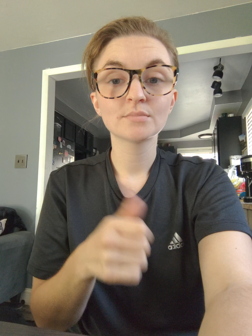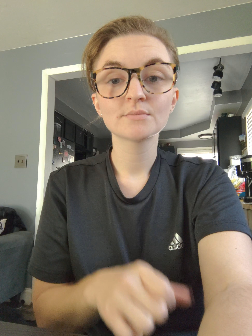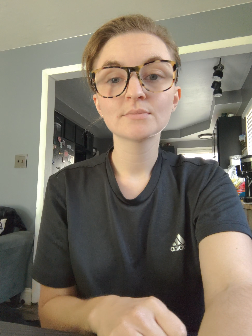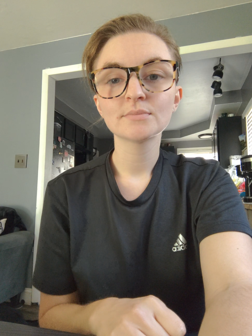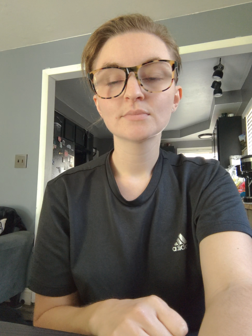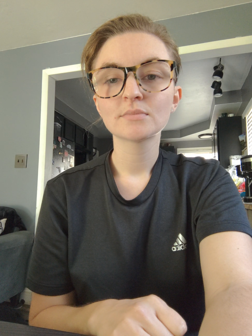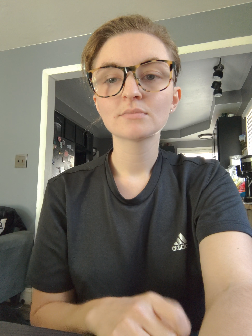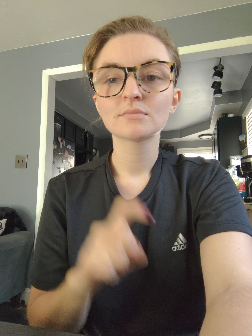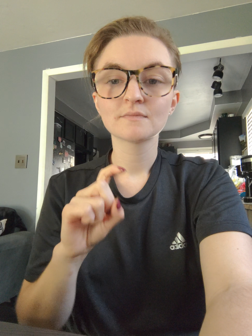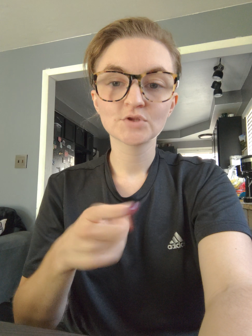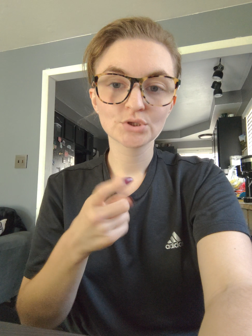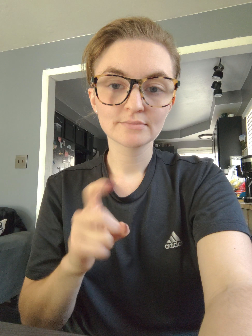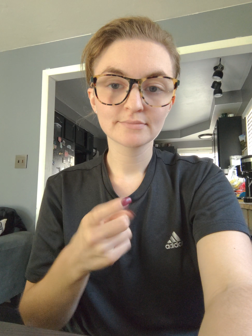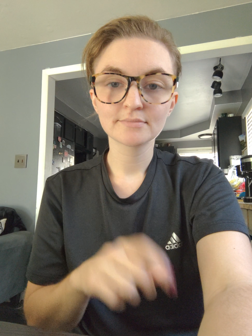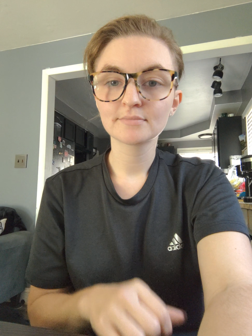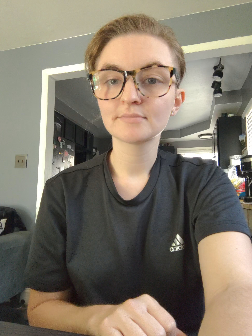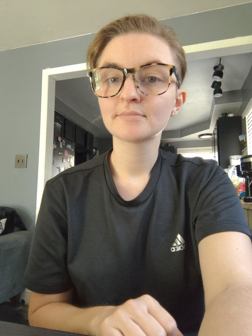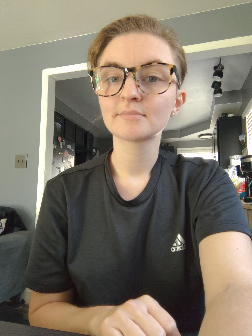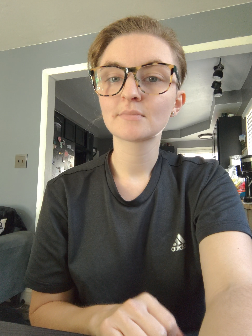friend